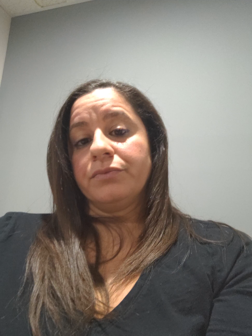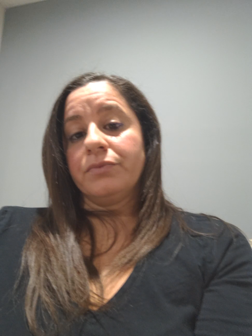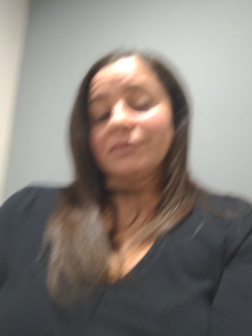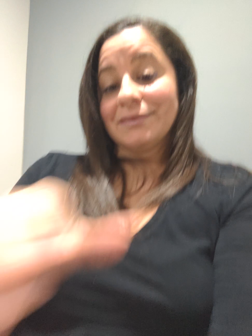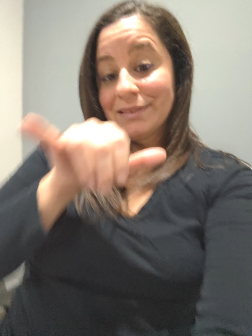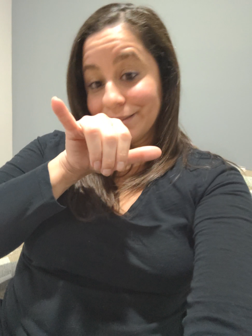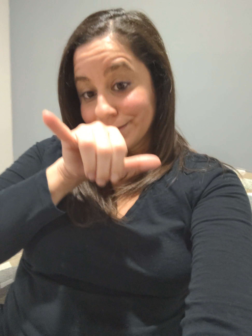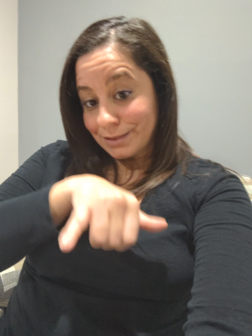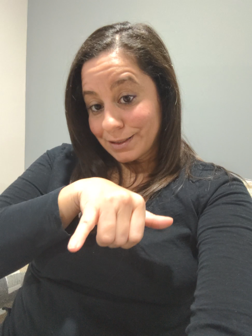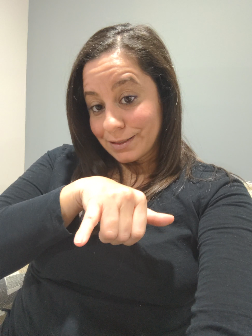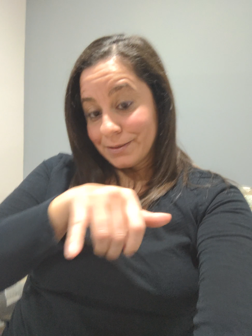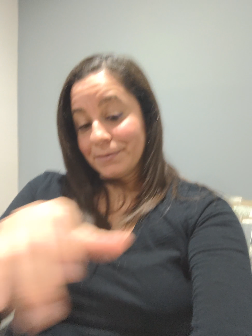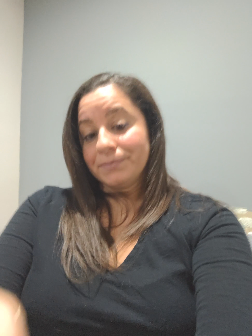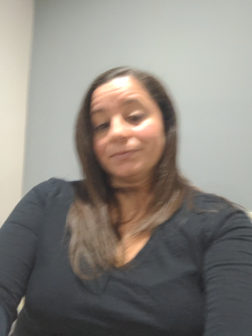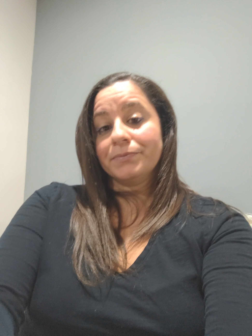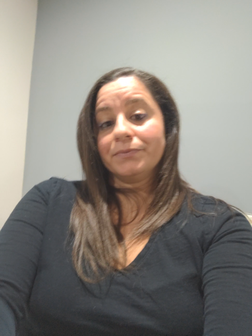stay